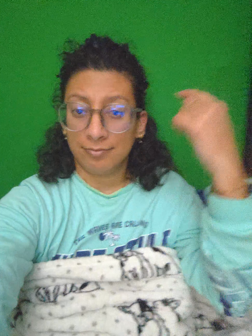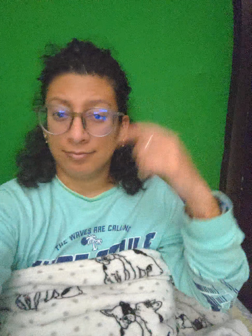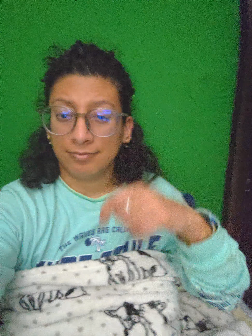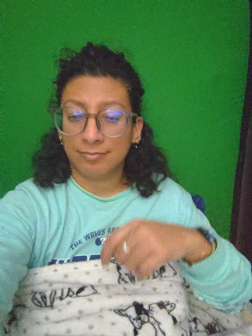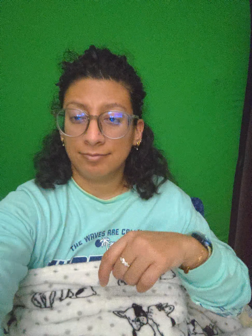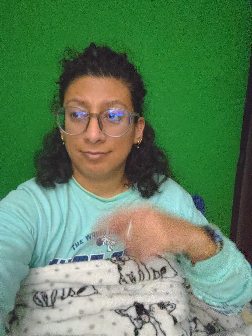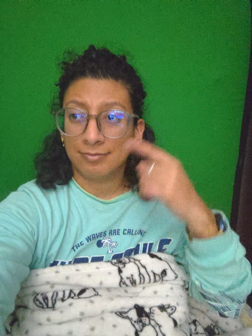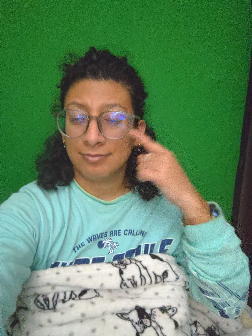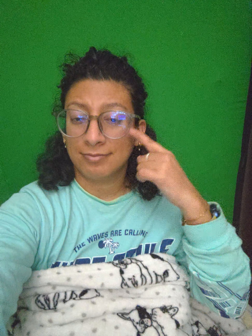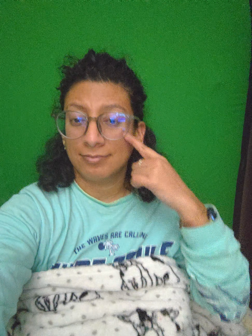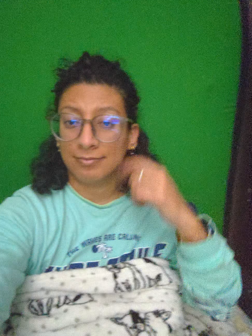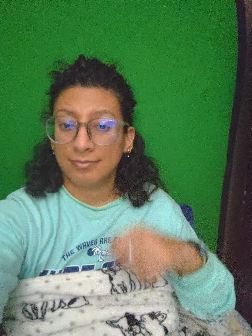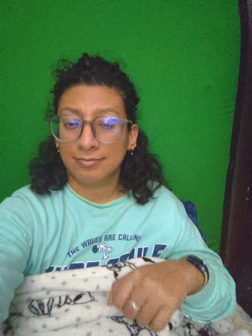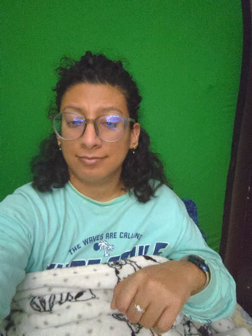eye